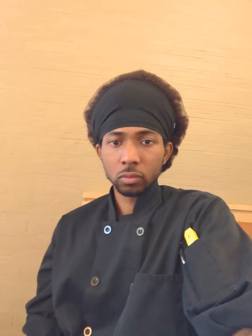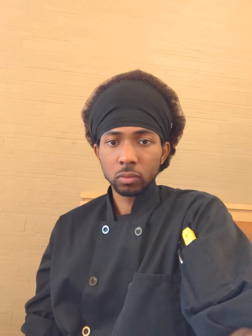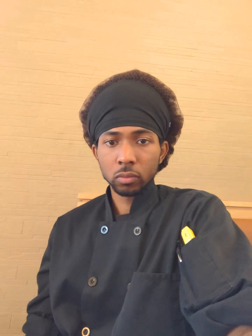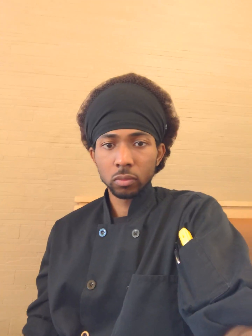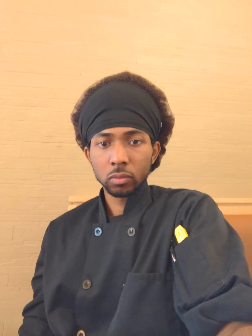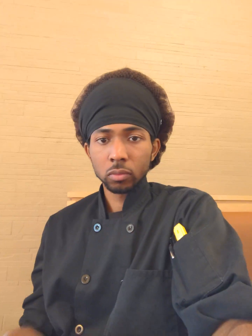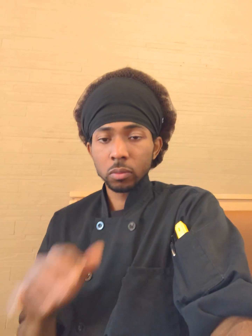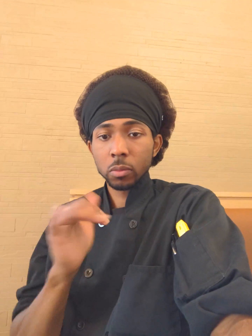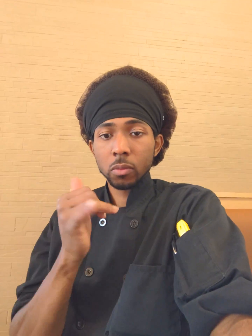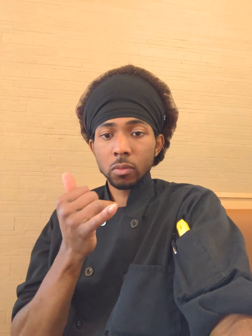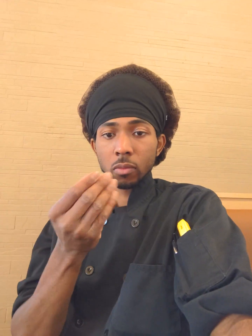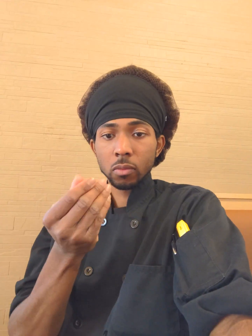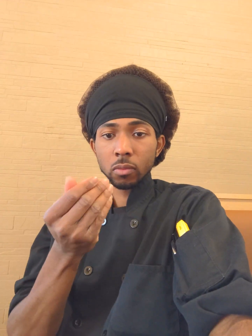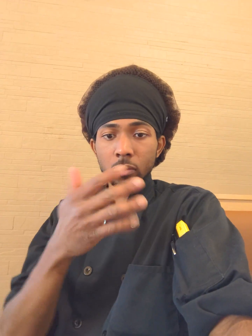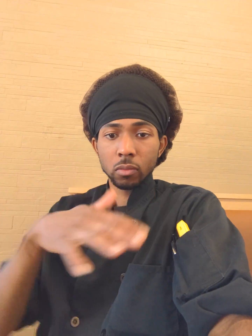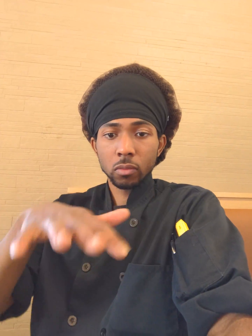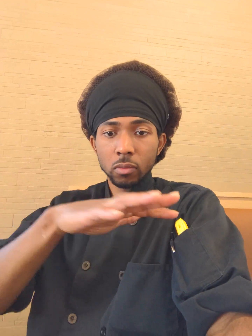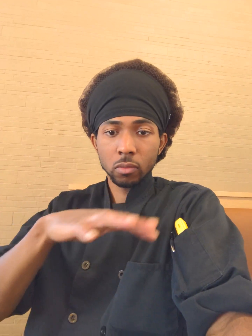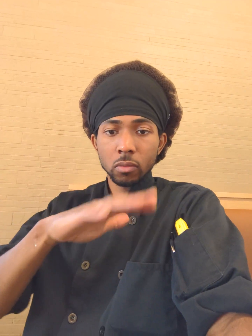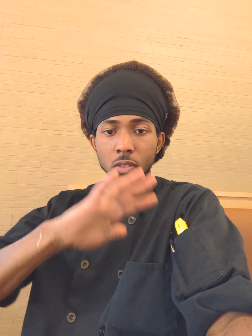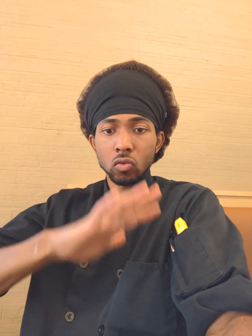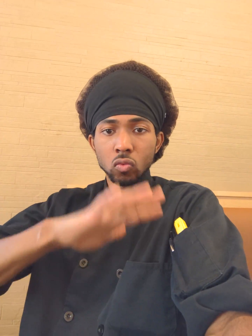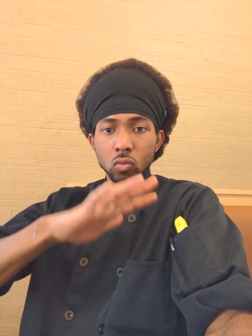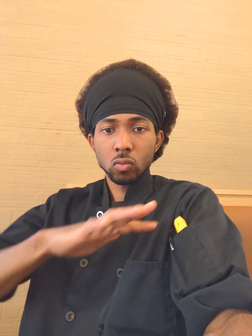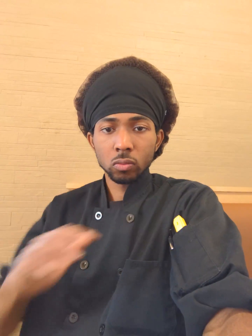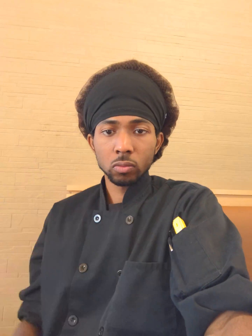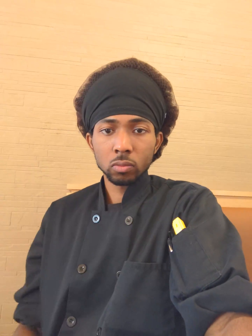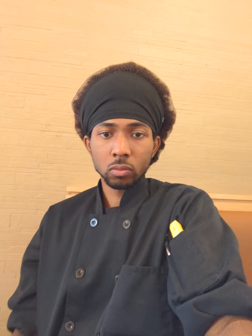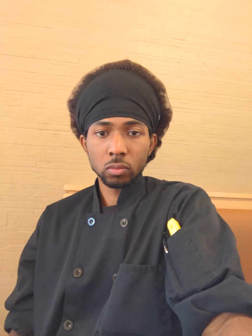playground